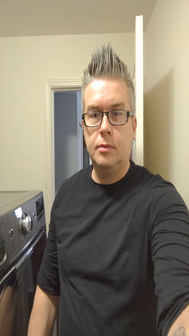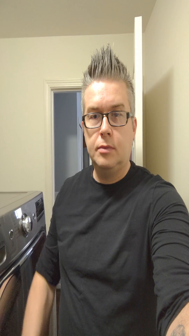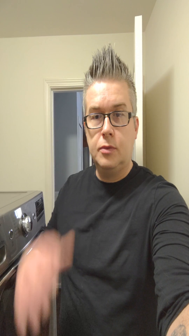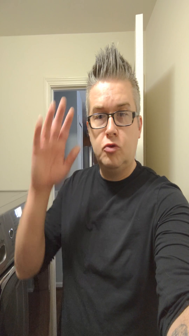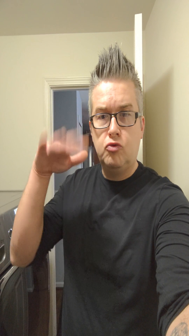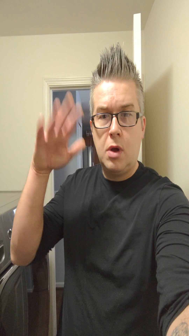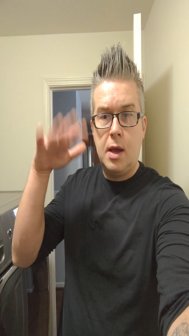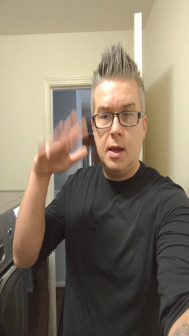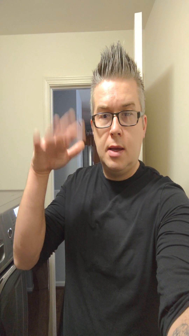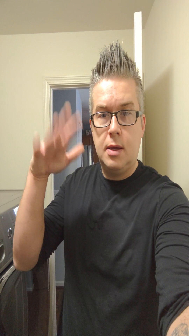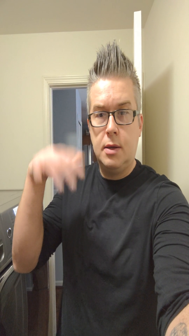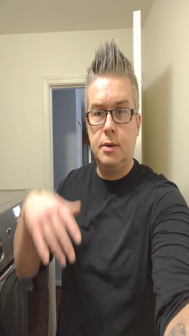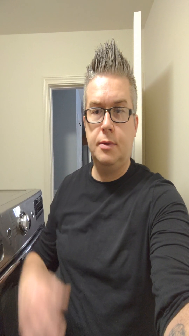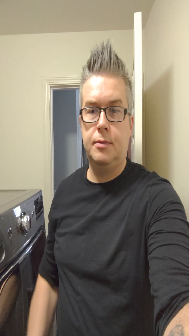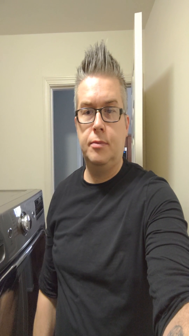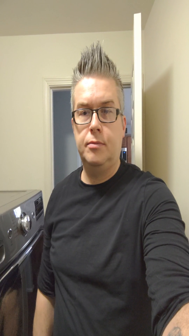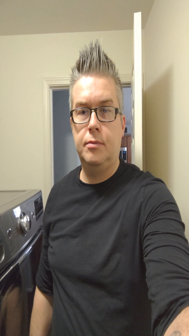rain